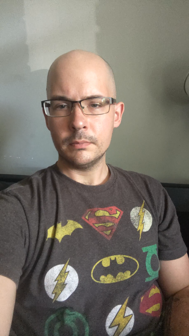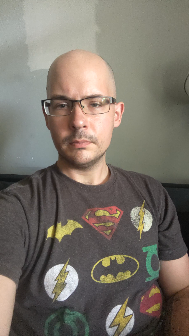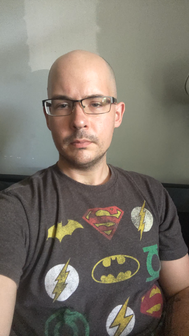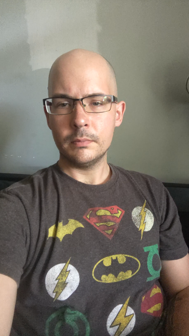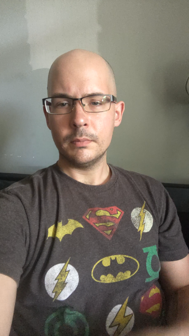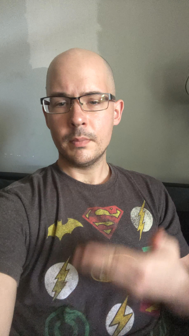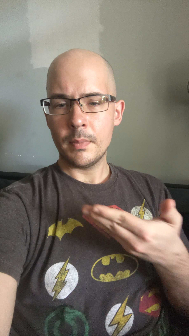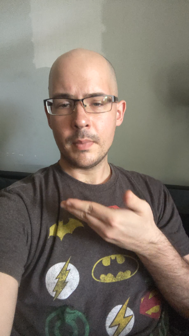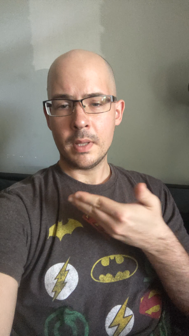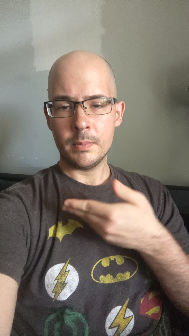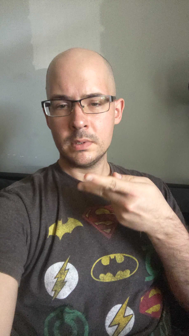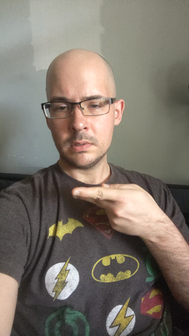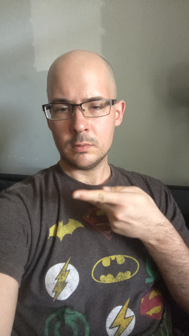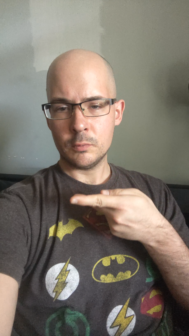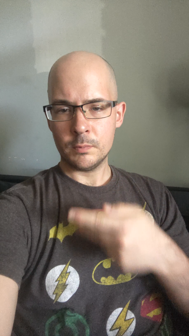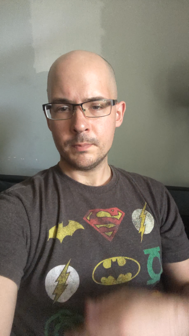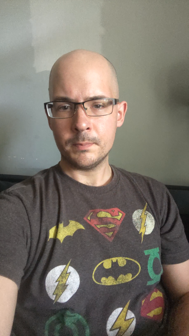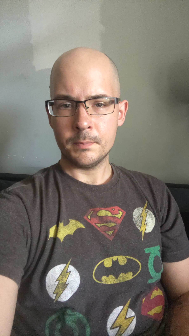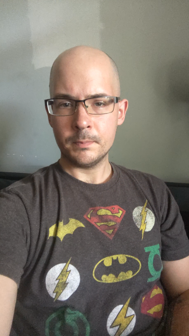babysitter